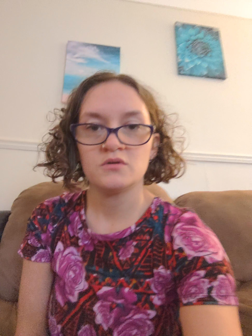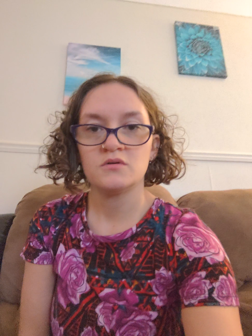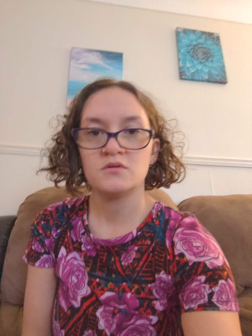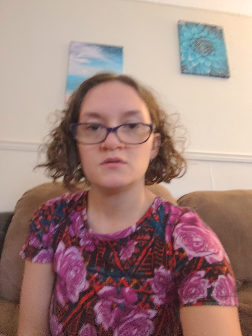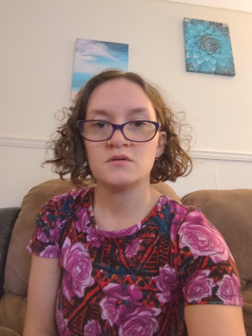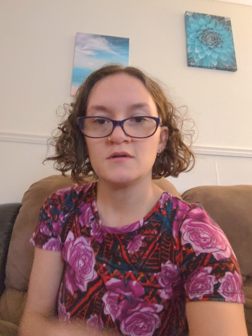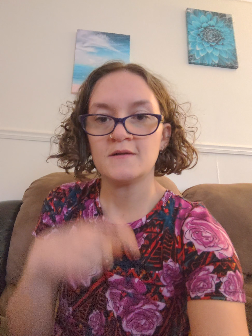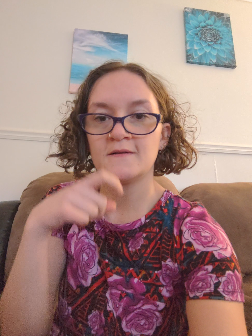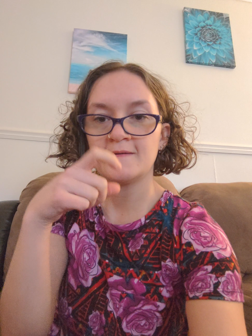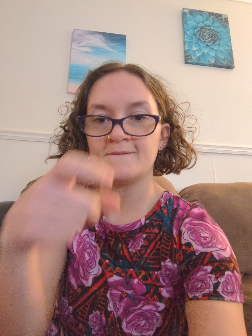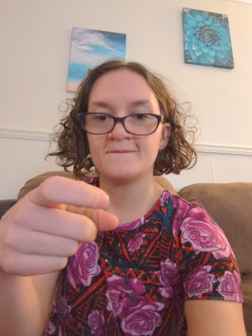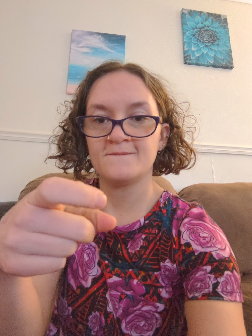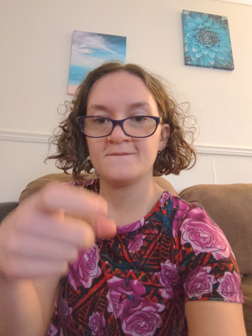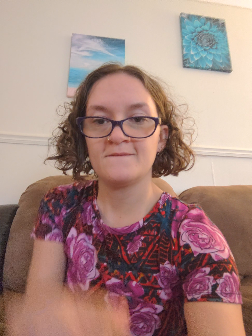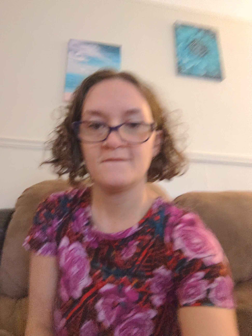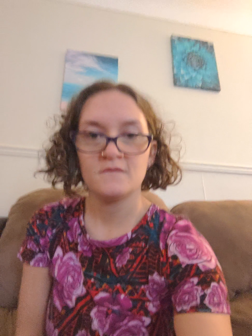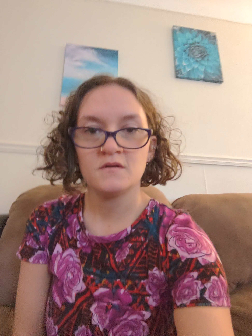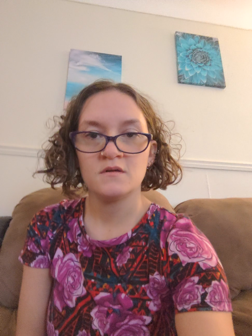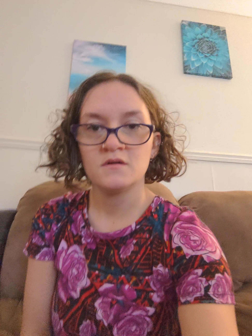gift